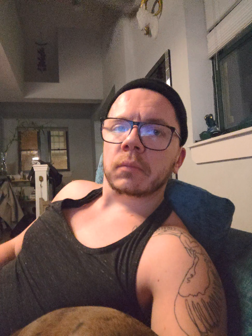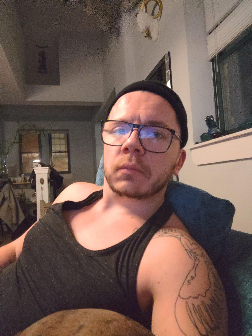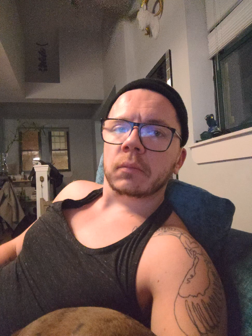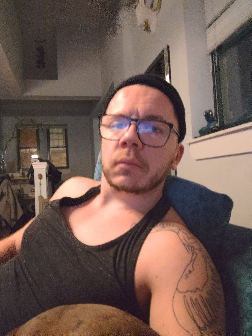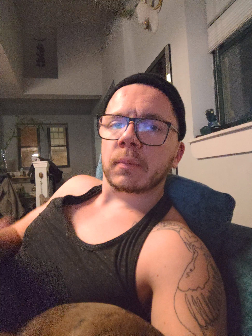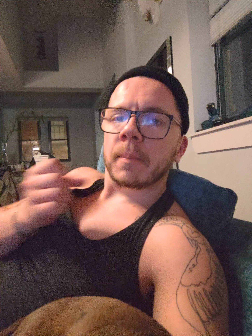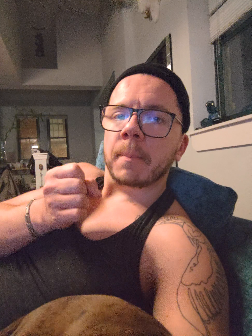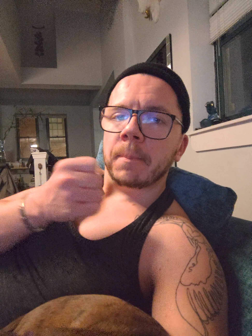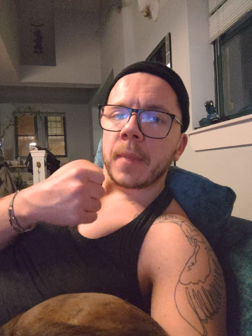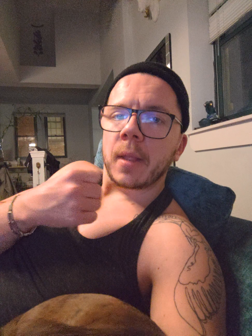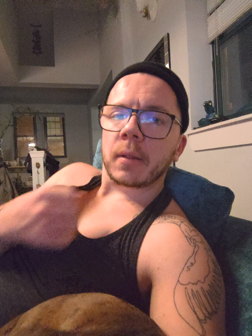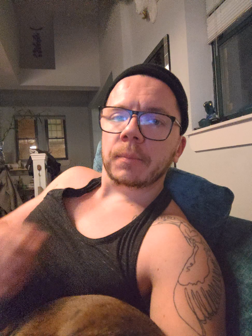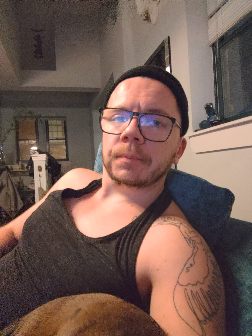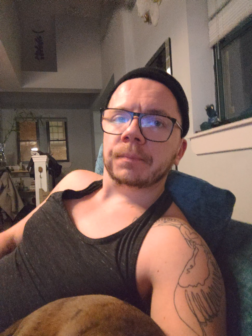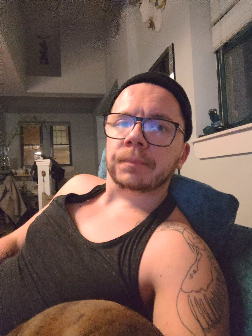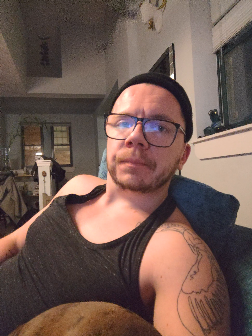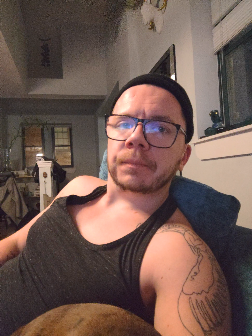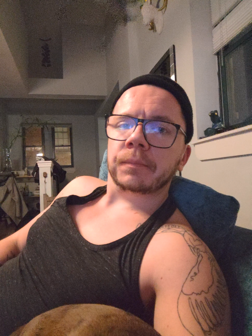make